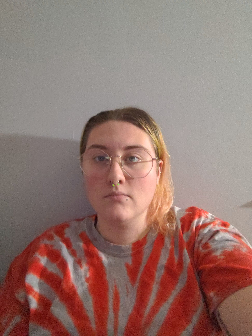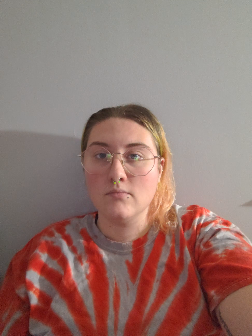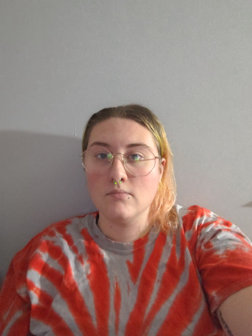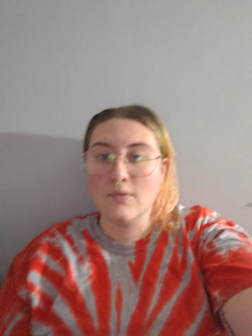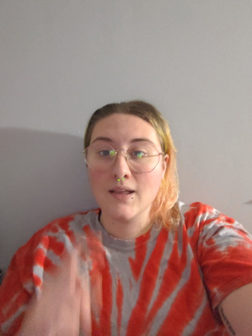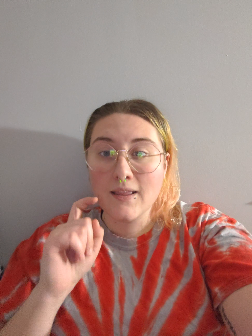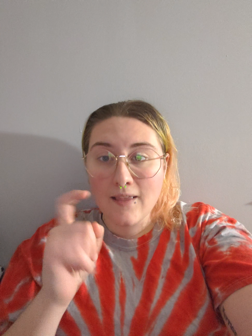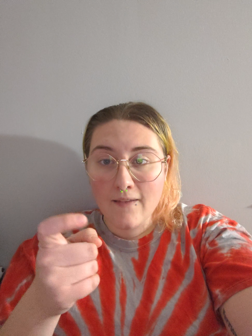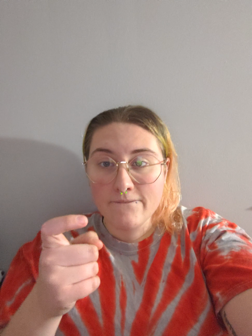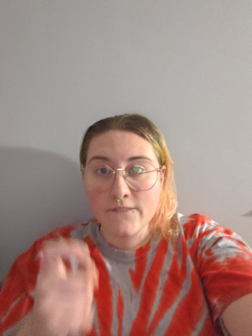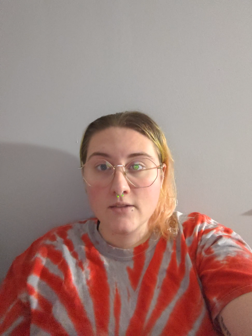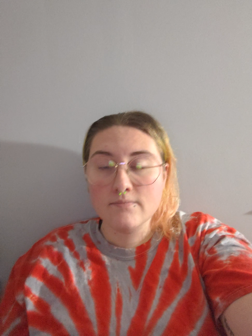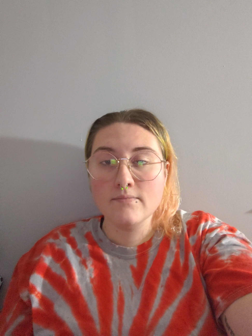gift